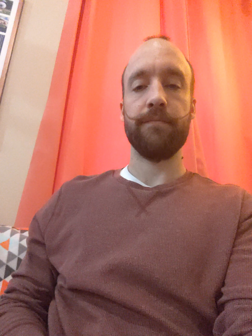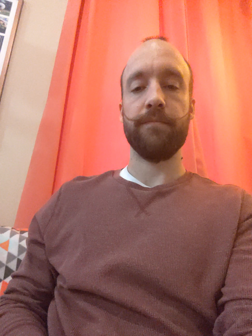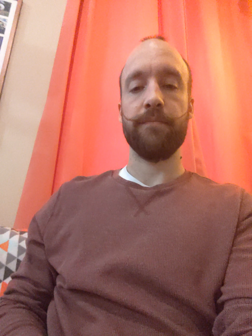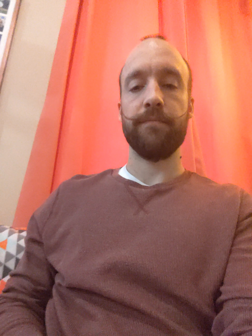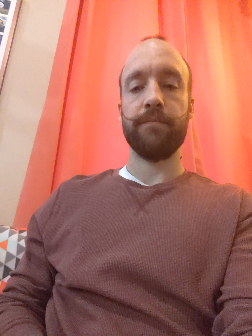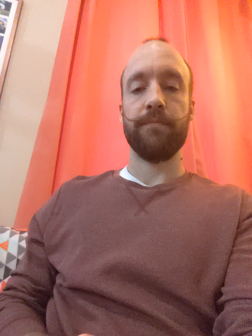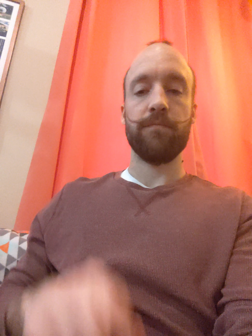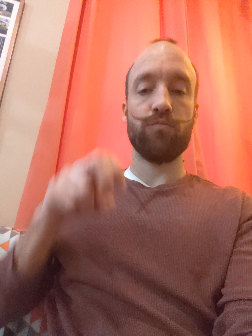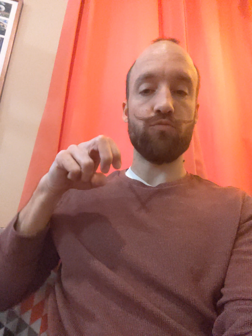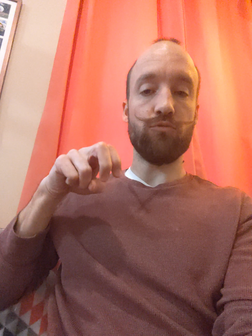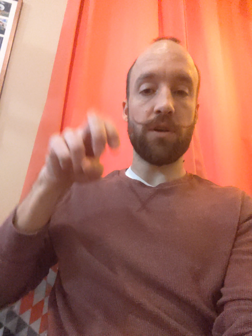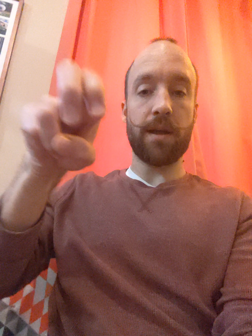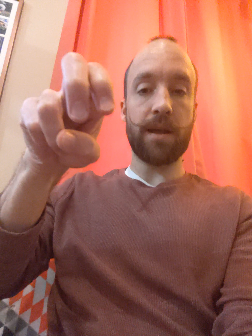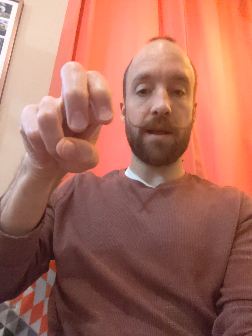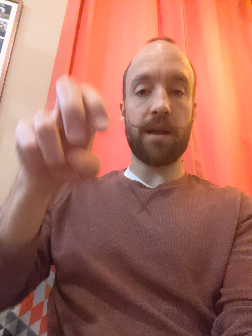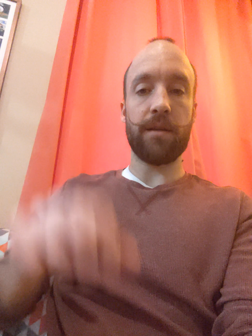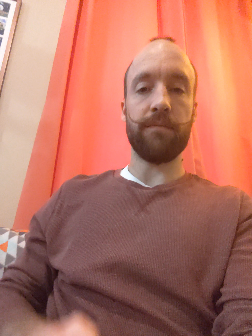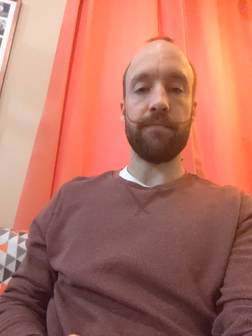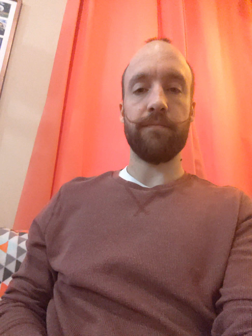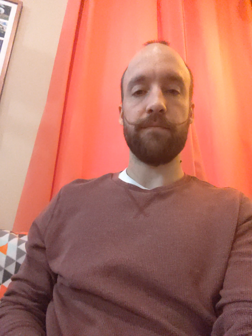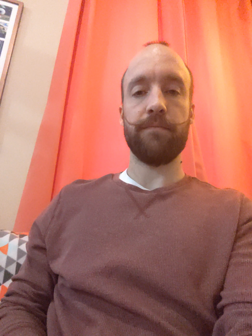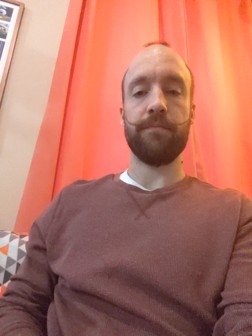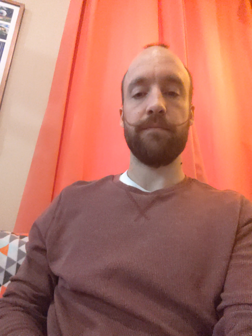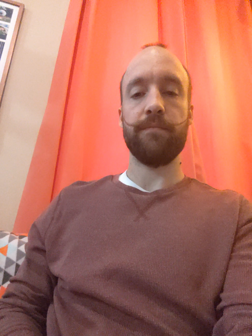ride